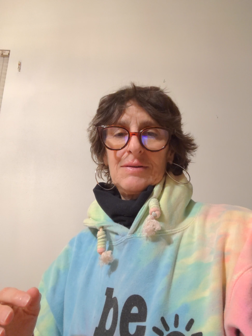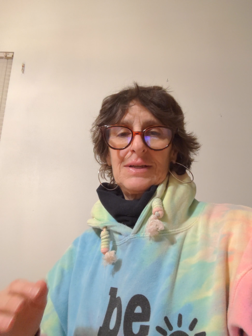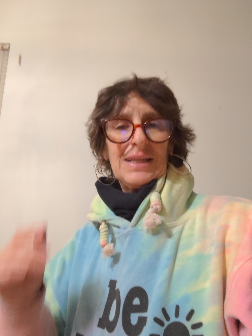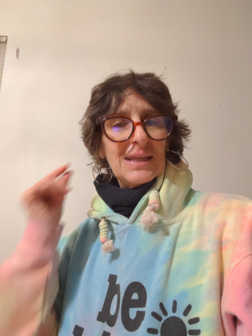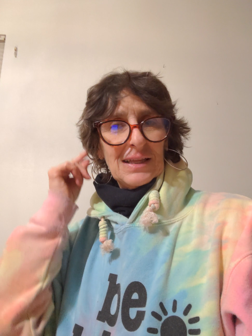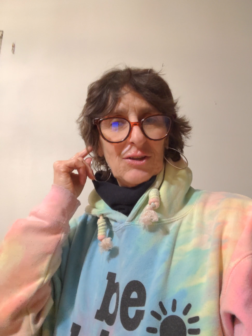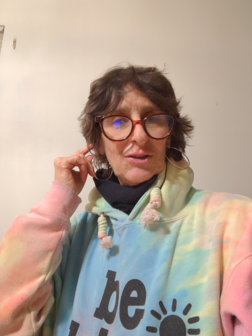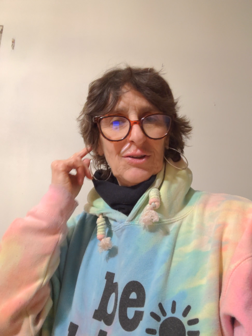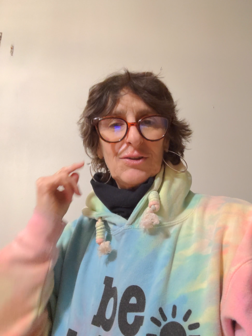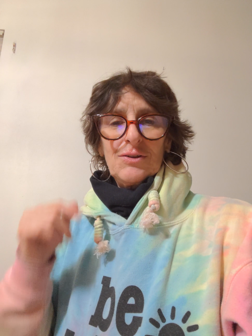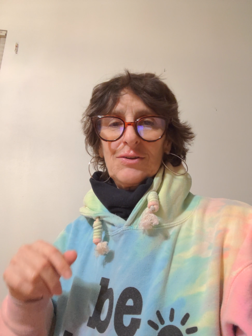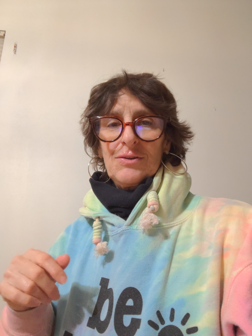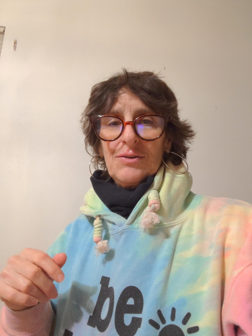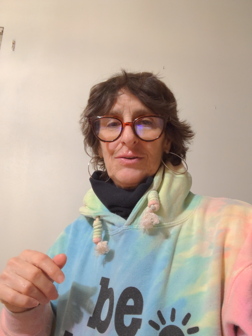ear